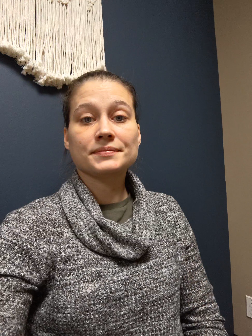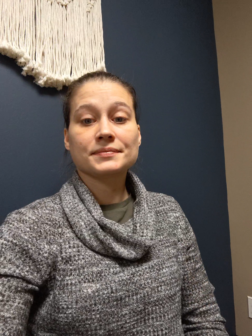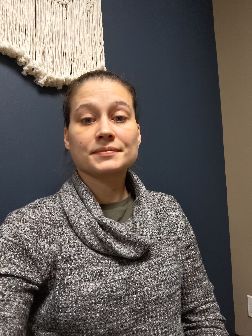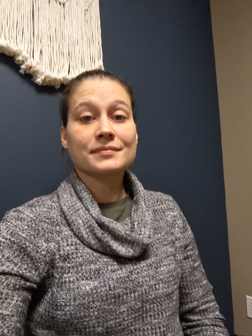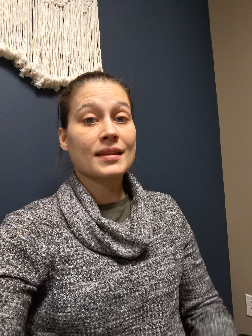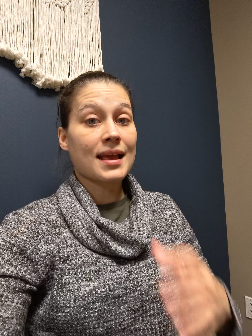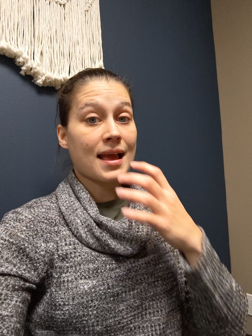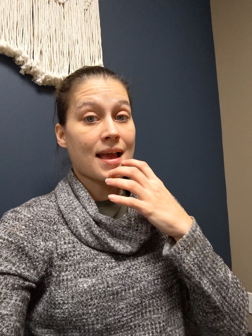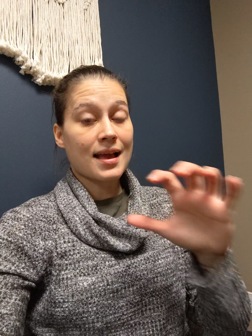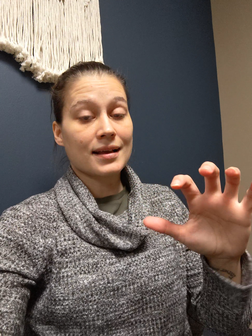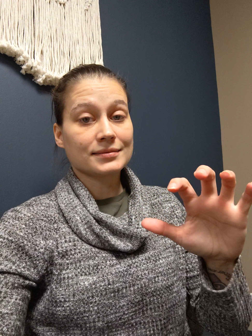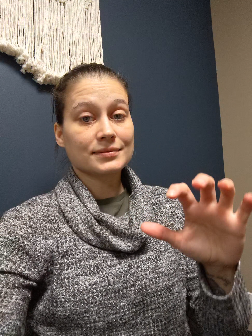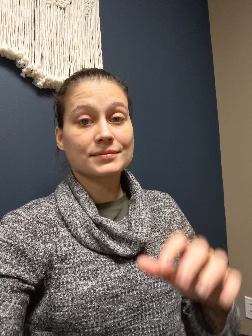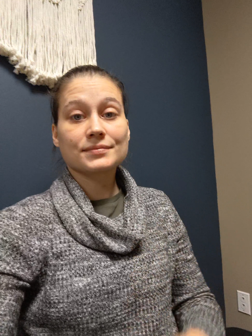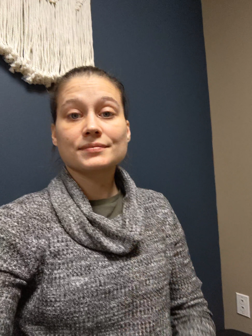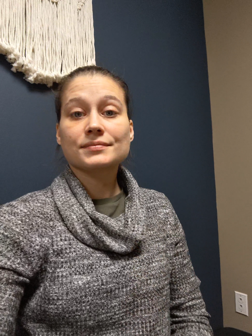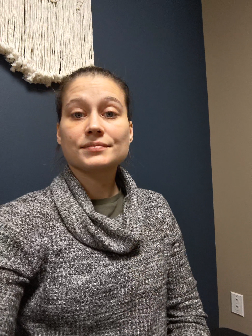hot